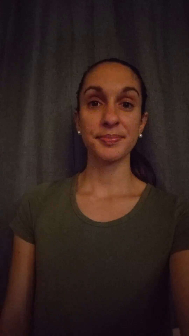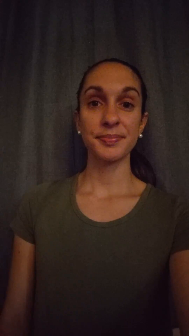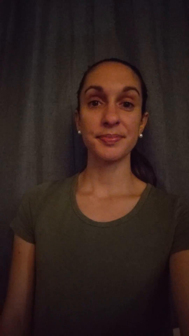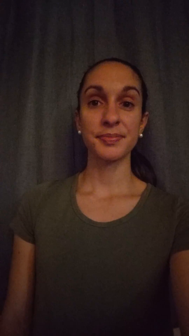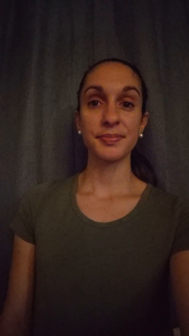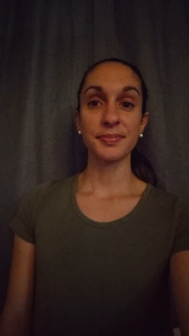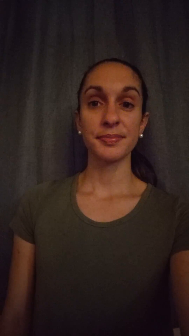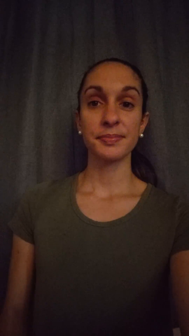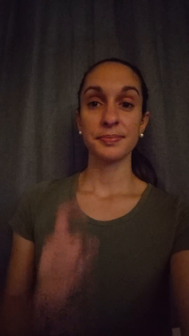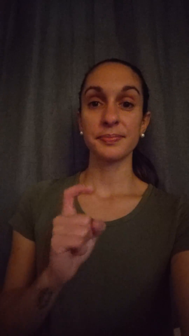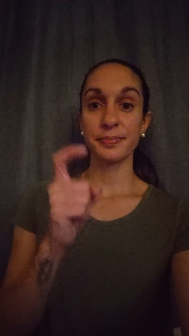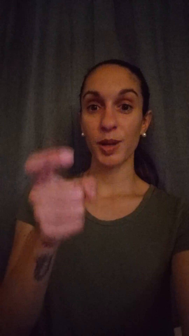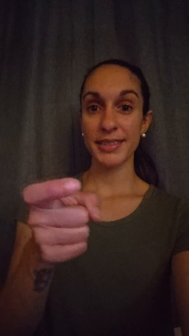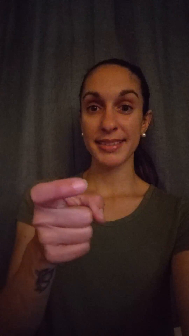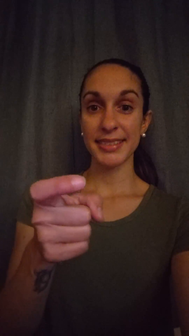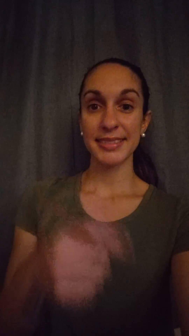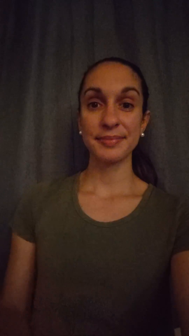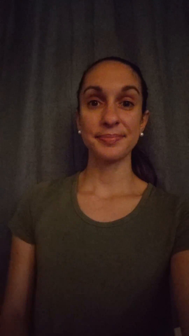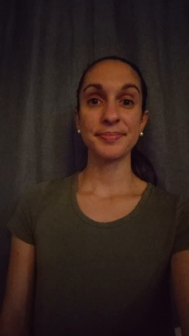present